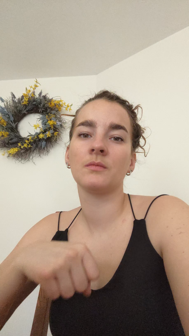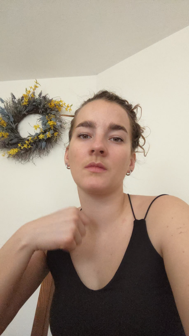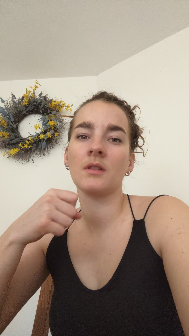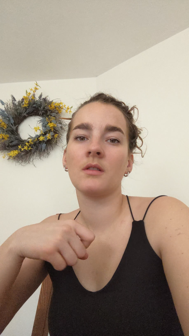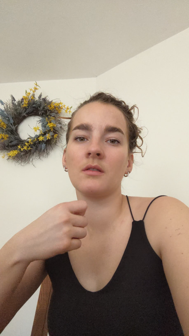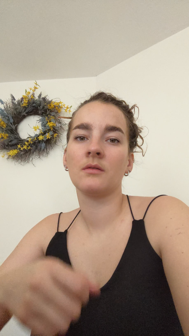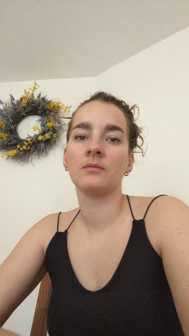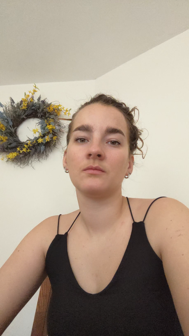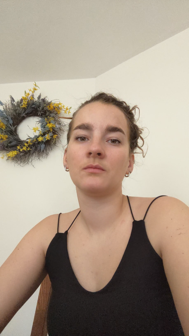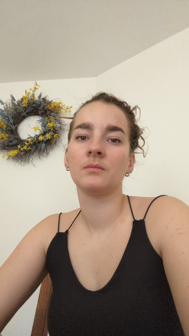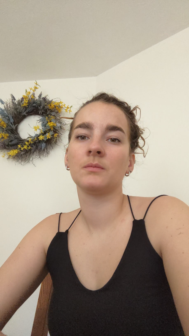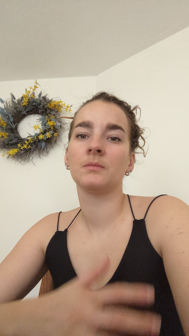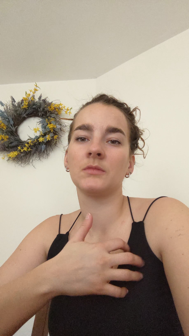bear